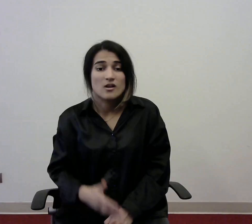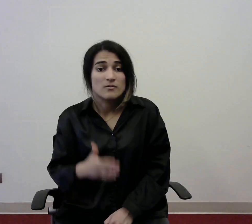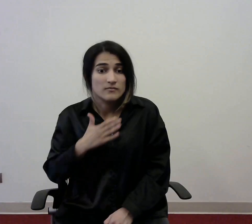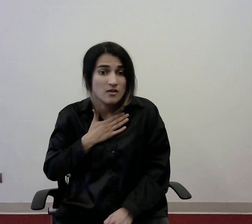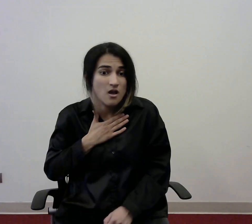mən